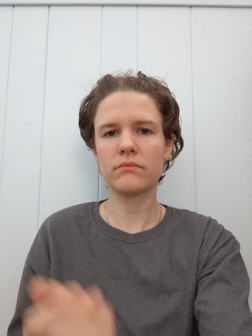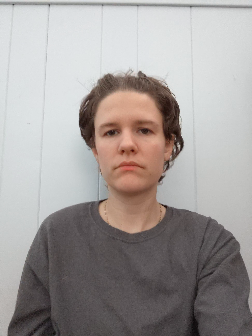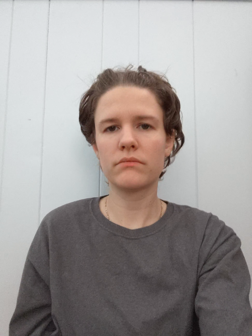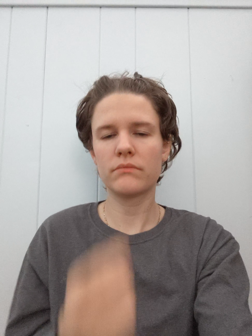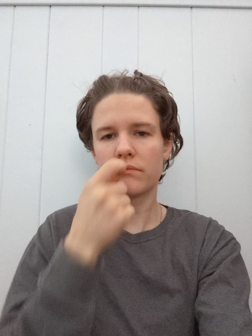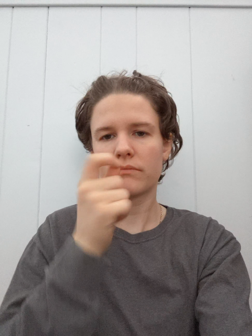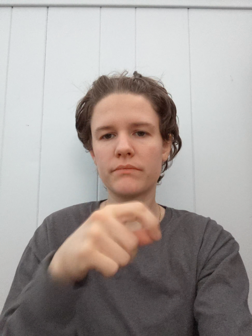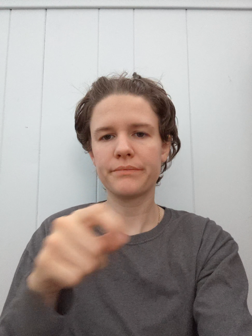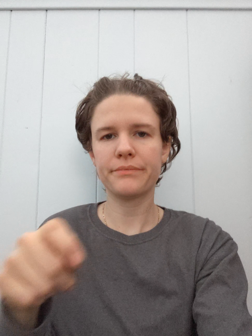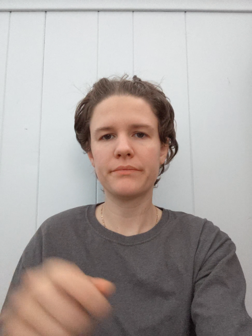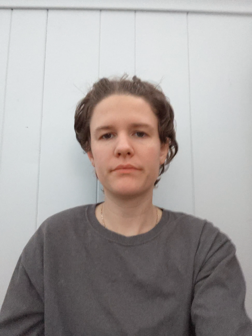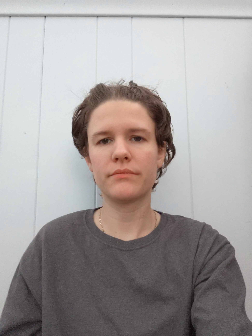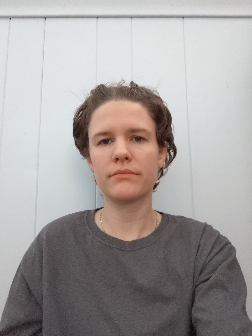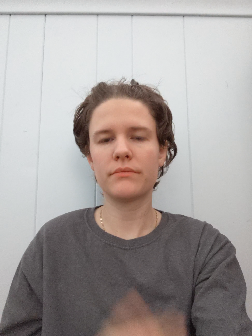pen